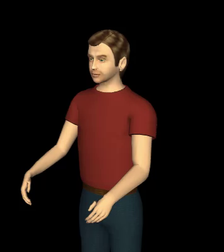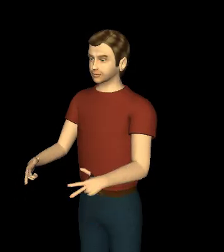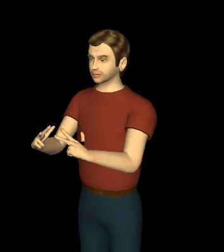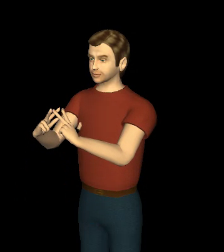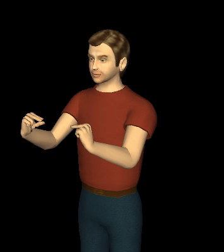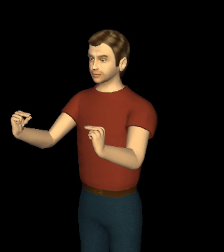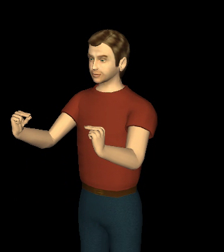نظيف